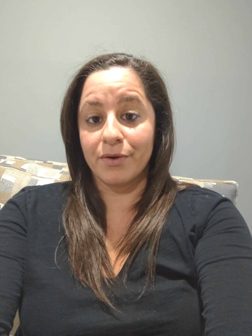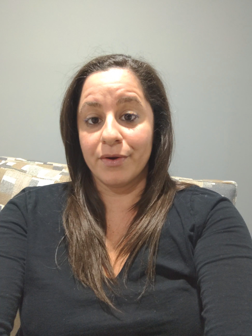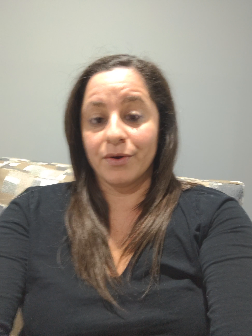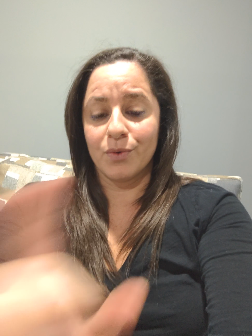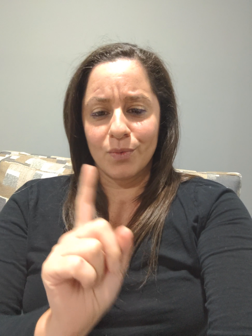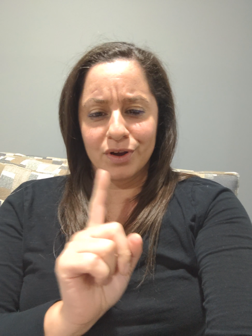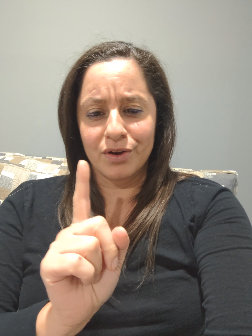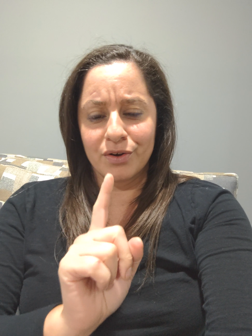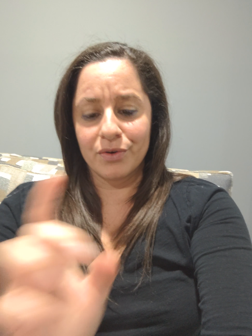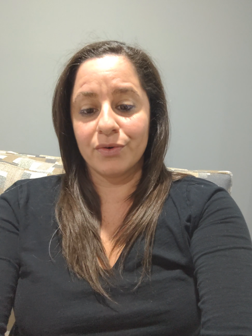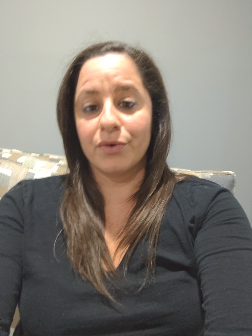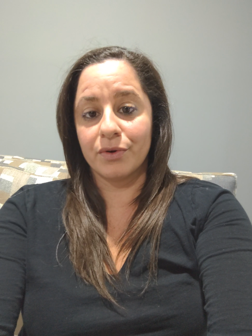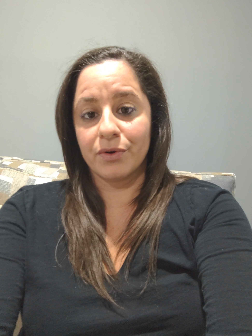where